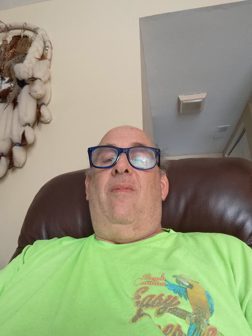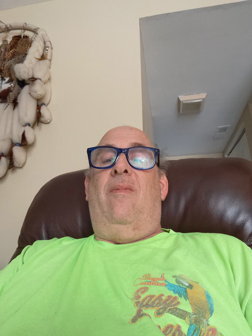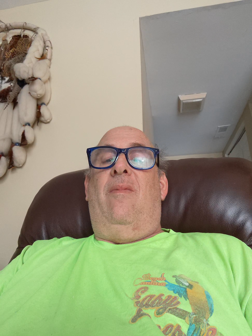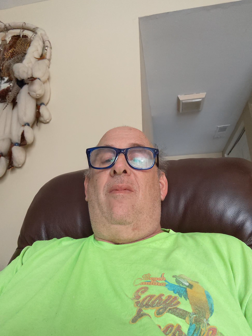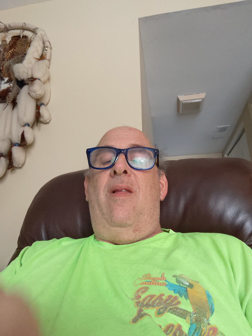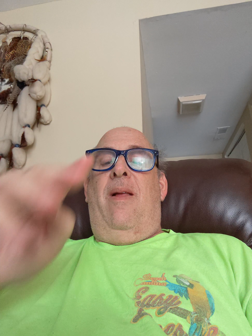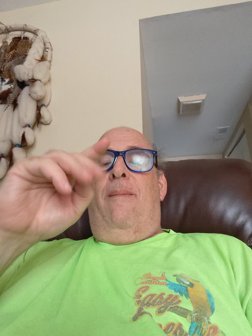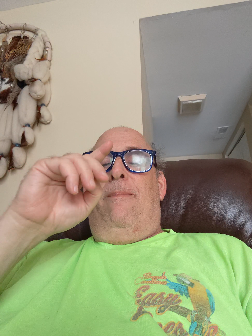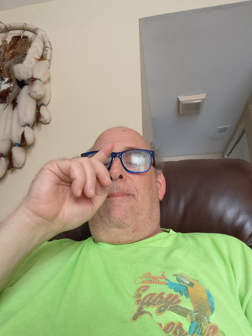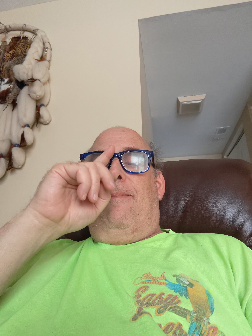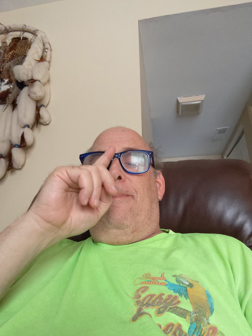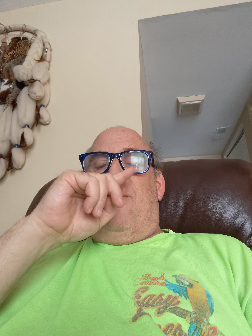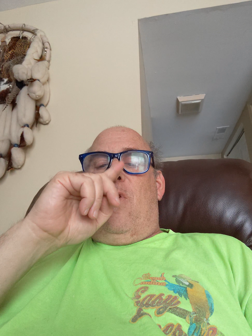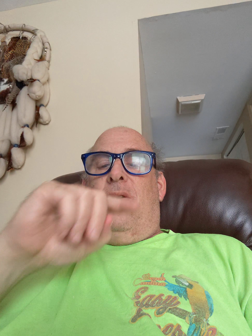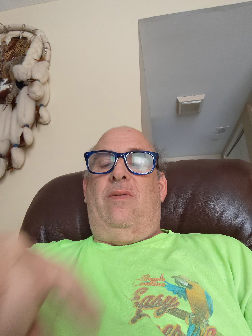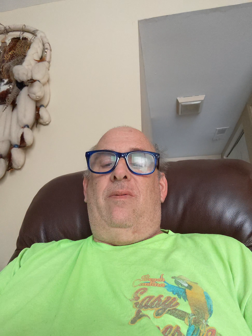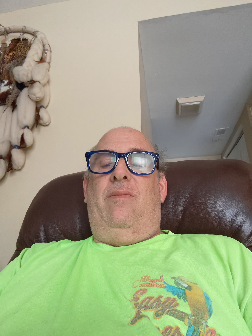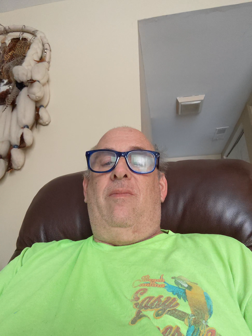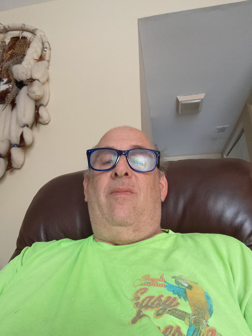mouse